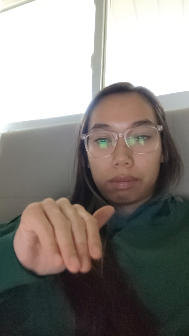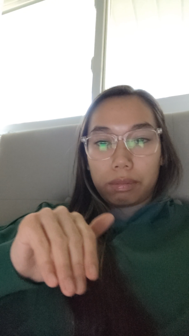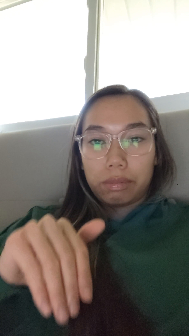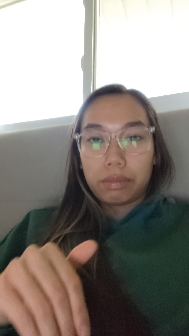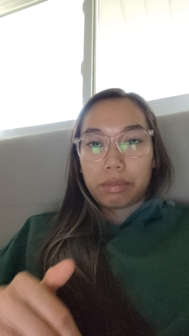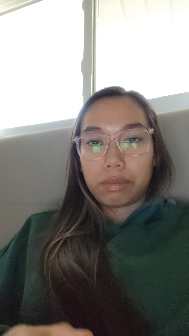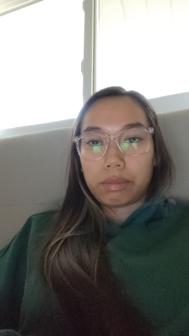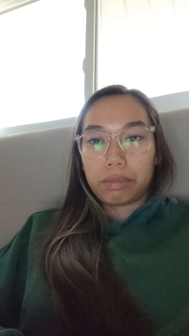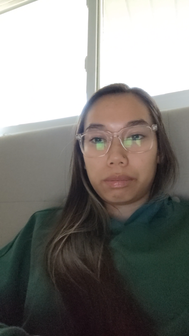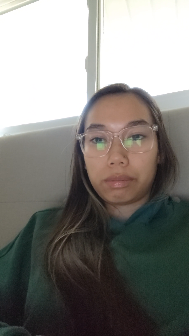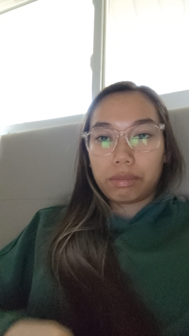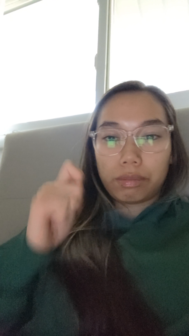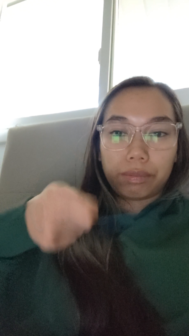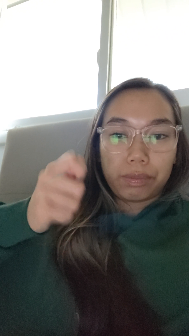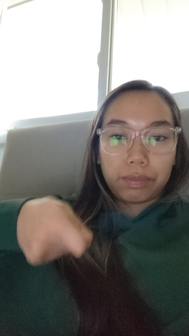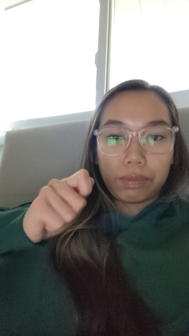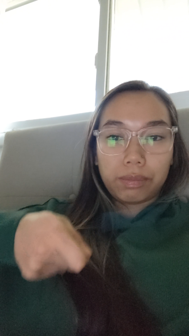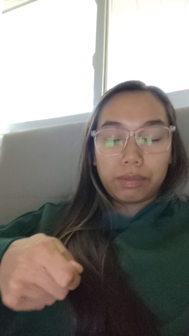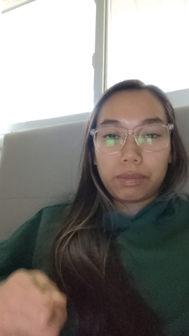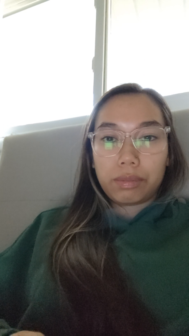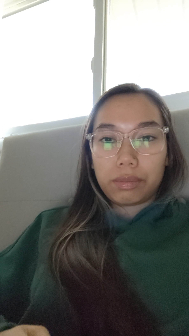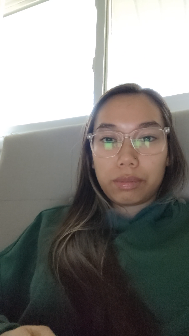hammer